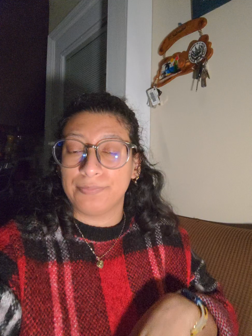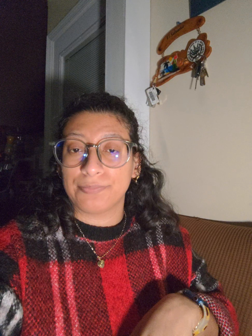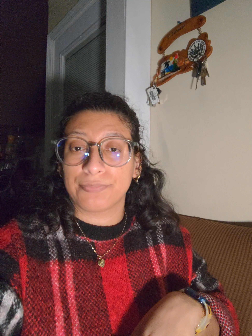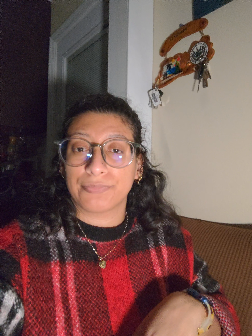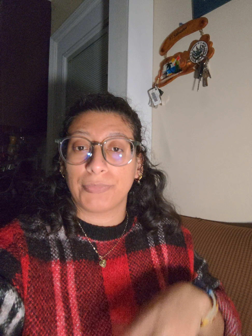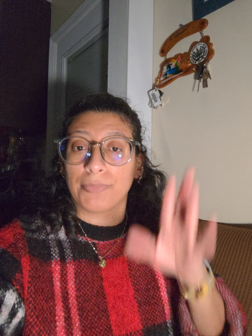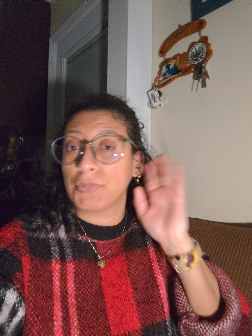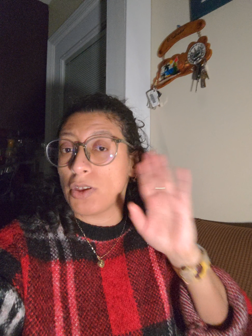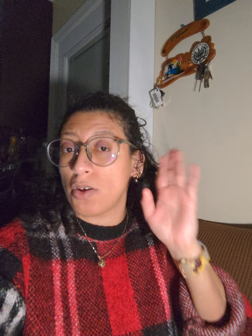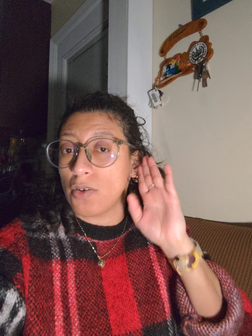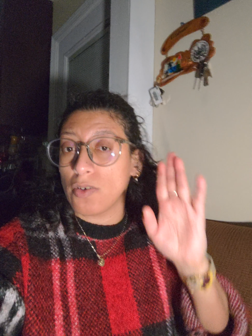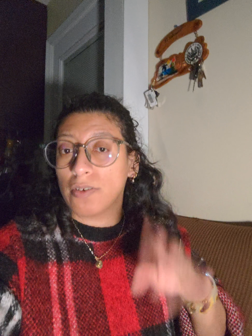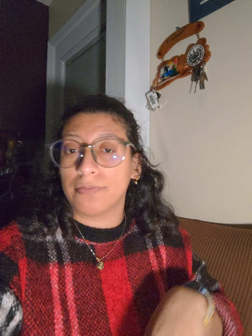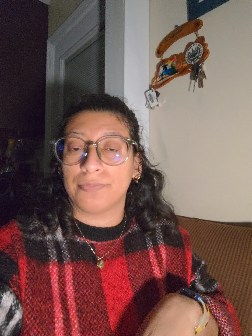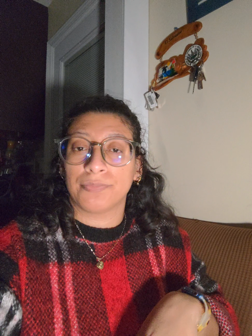dog